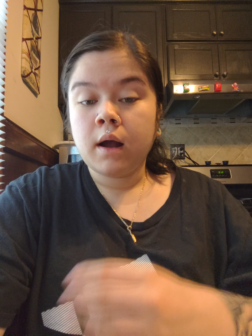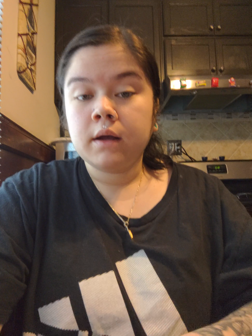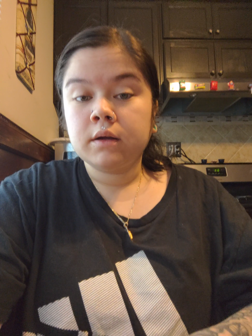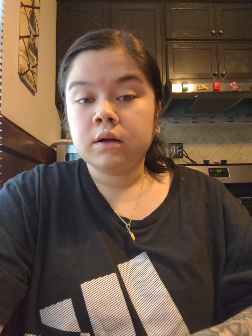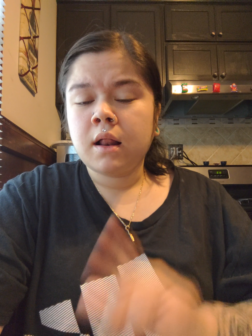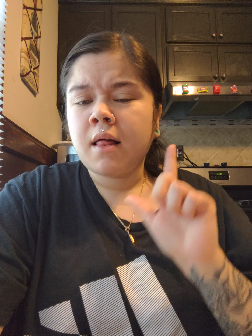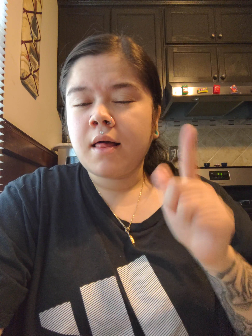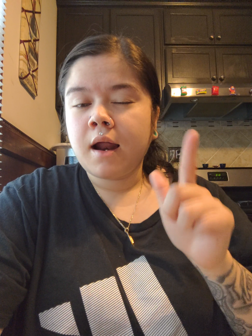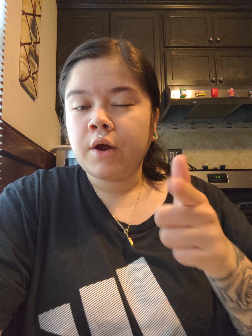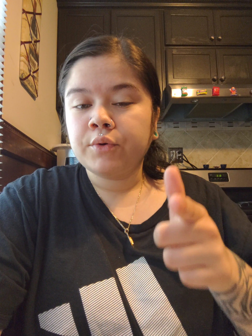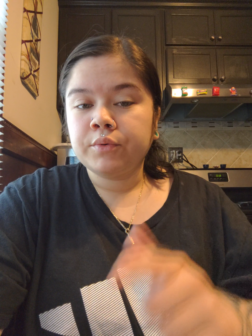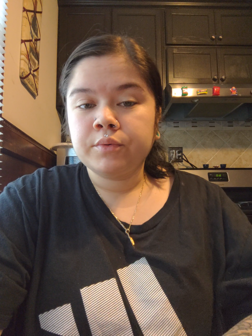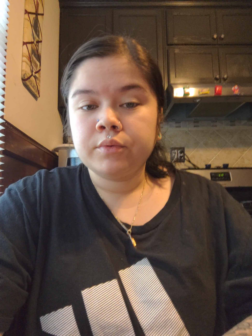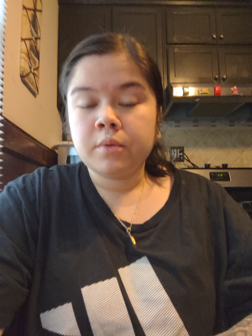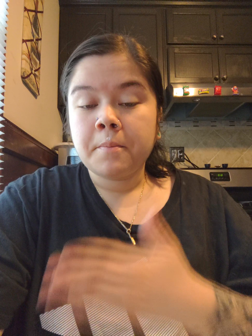later